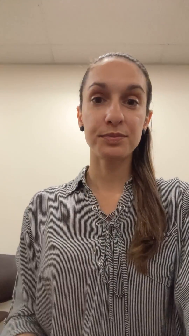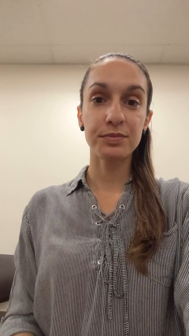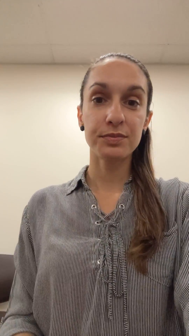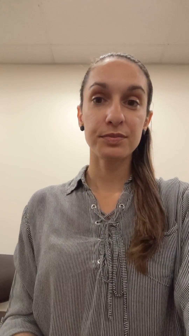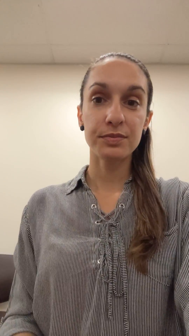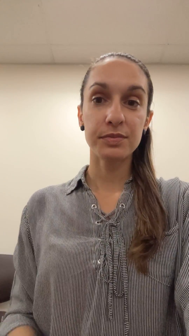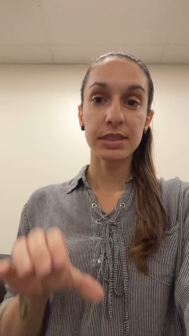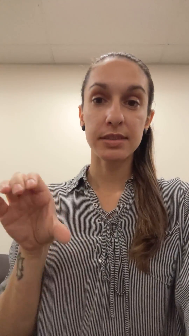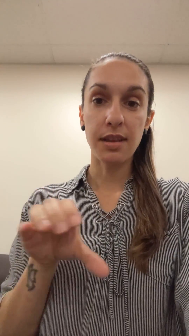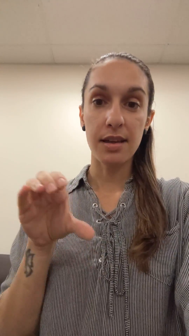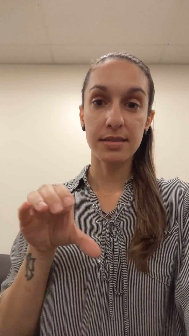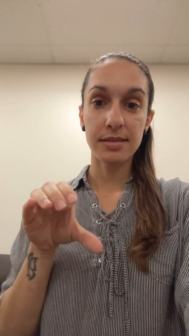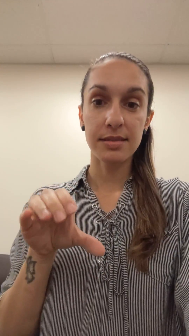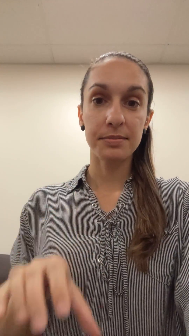does